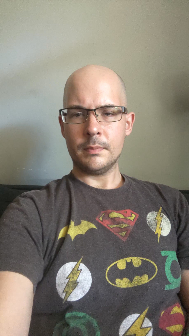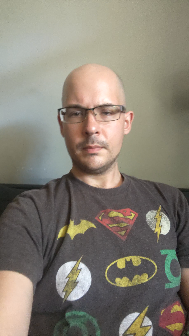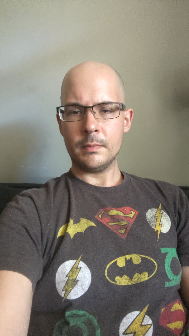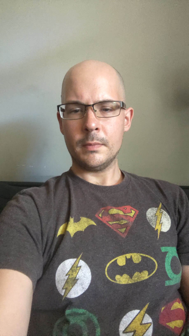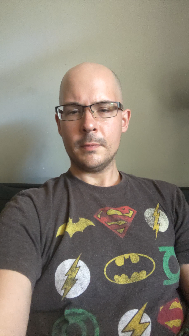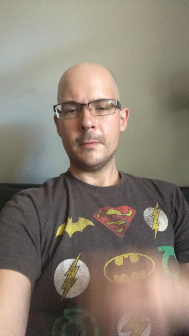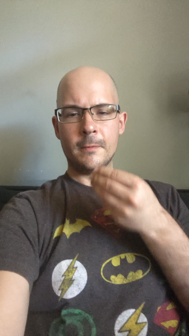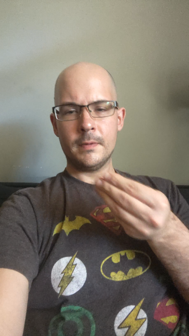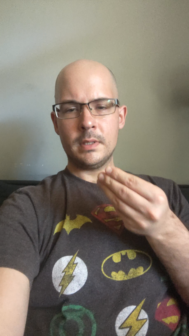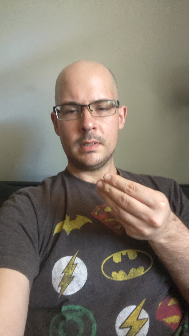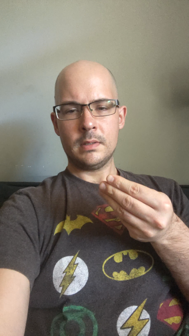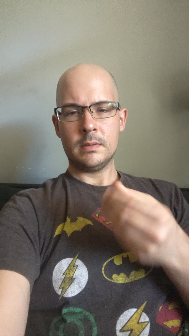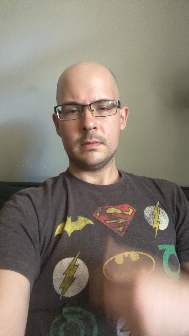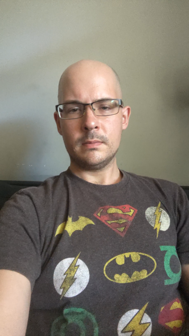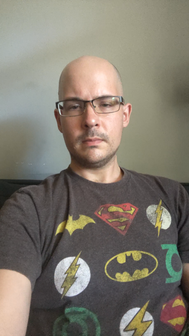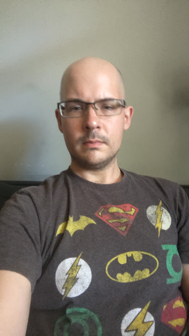feed